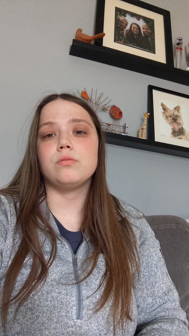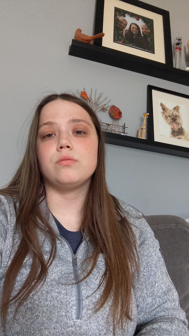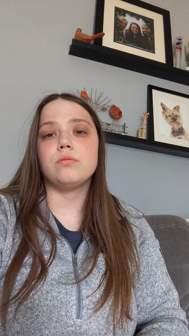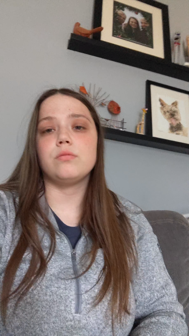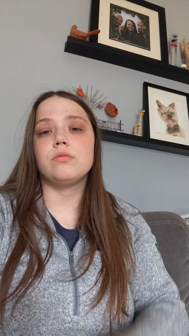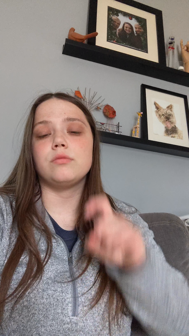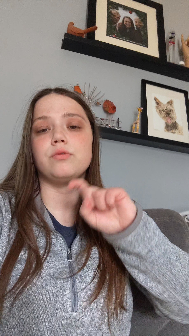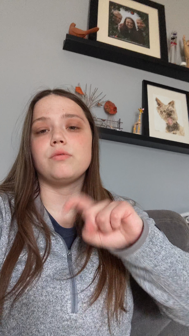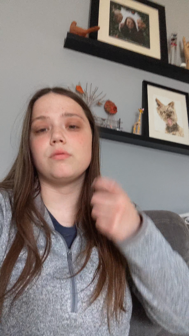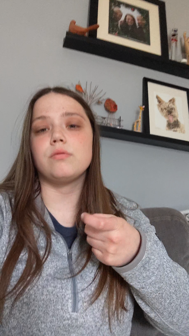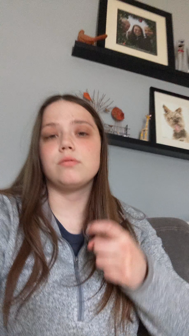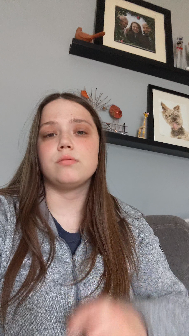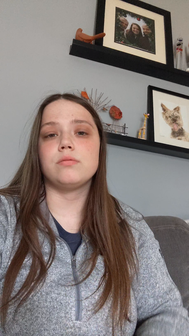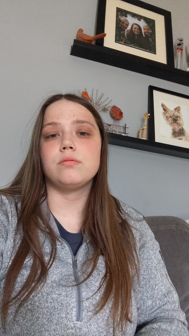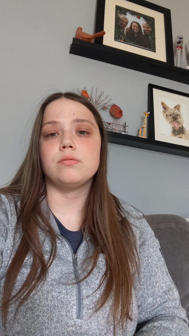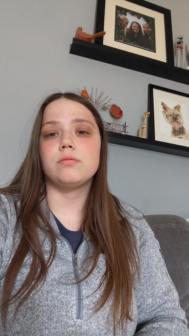friend